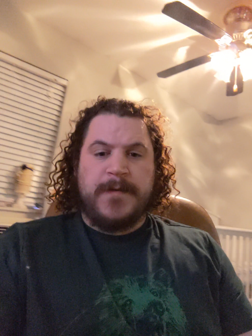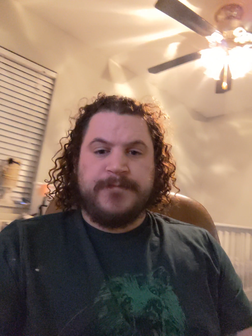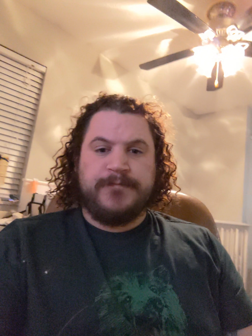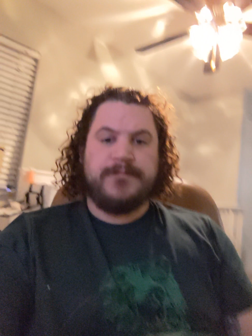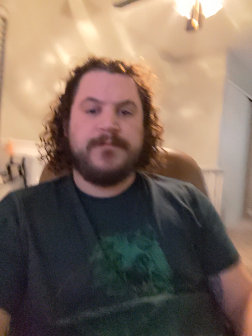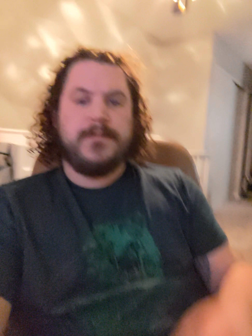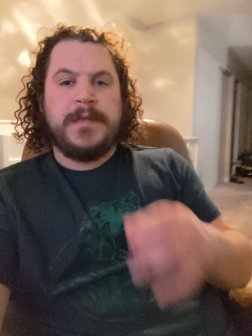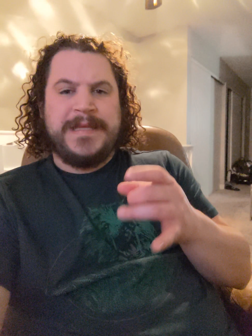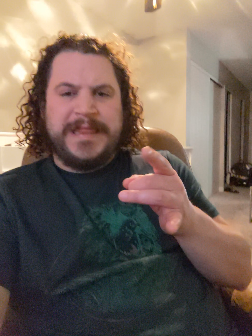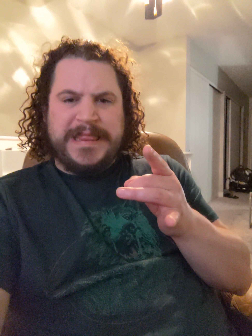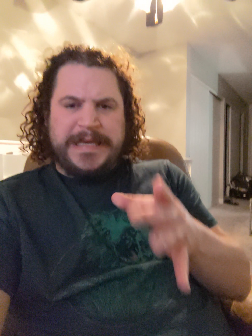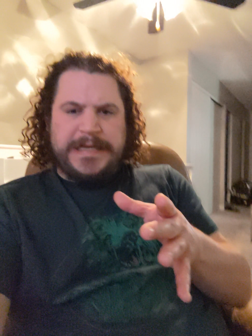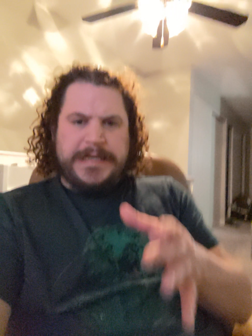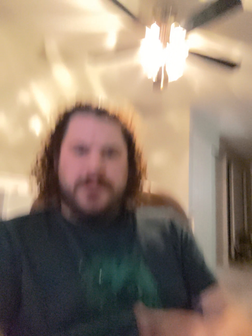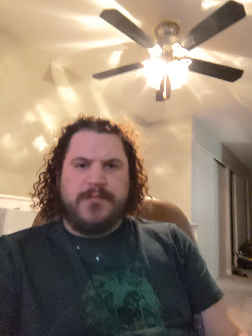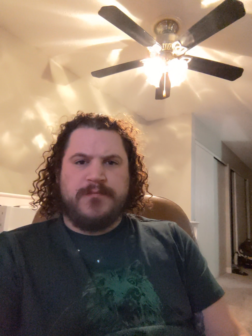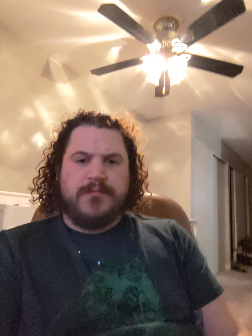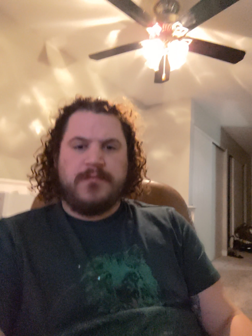hate